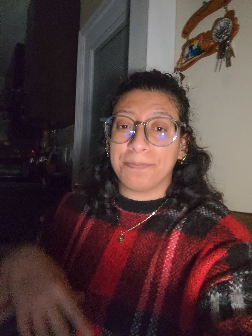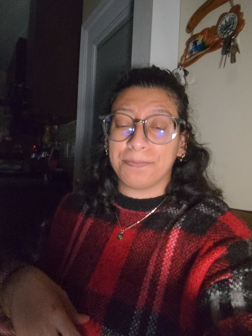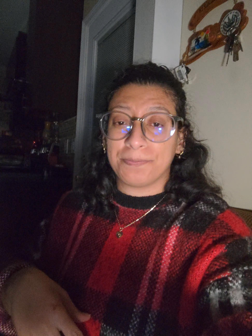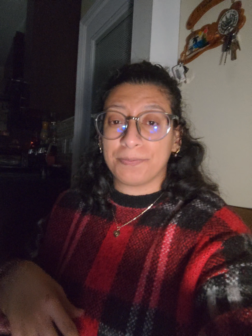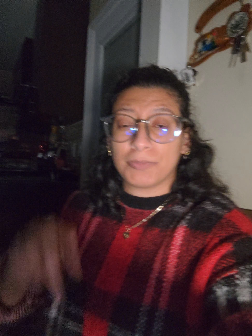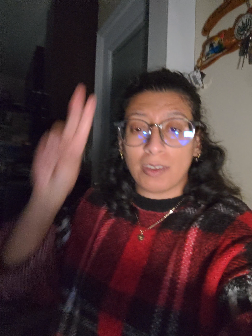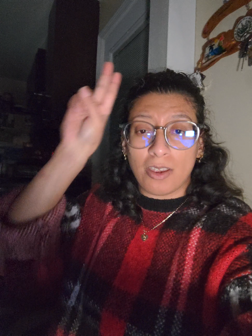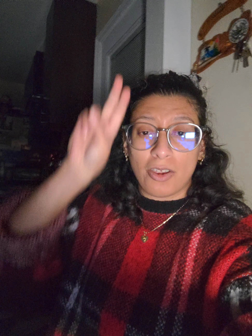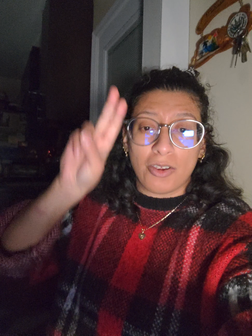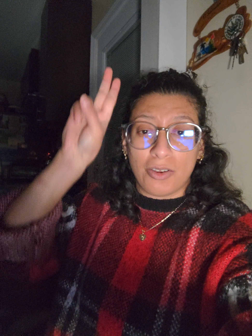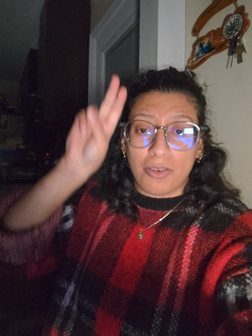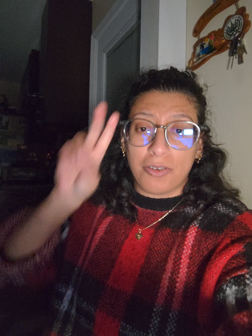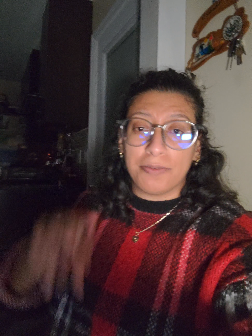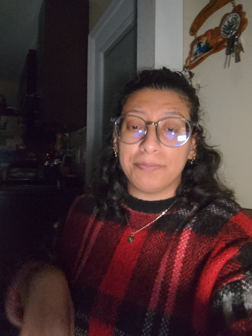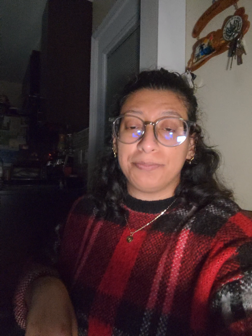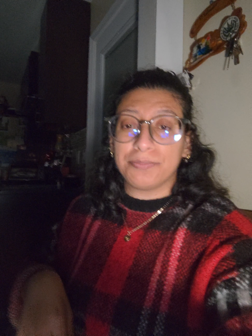uncle